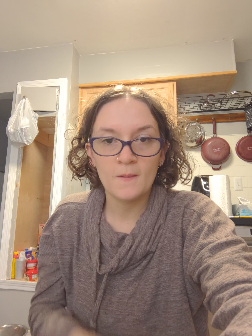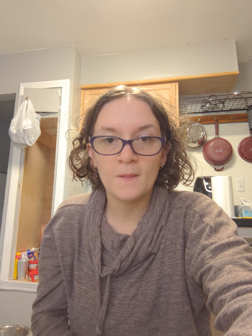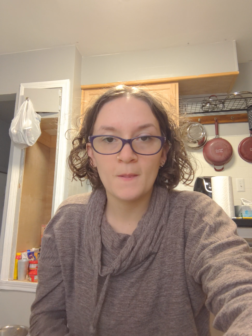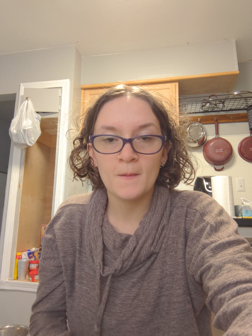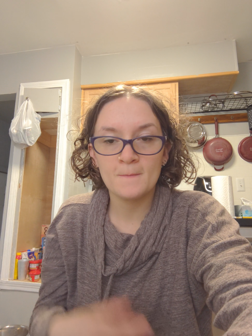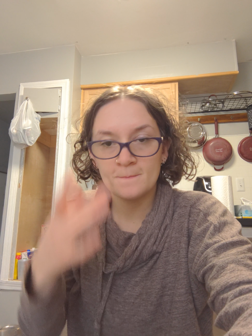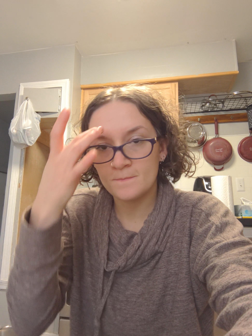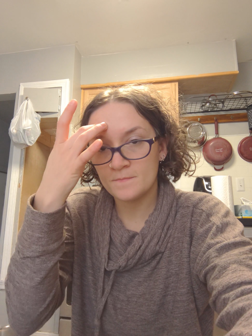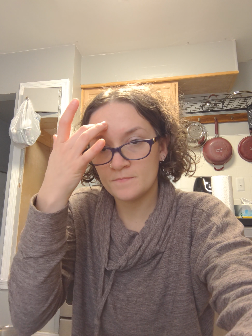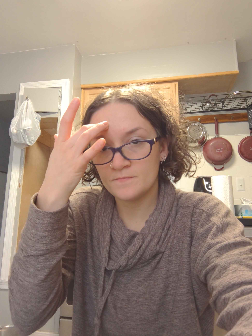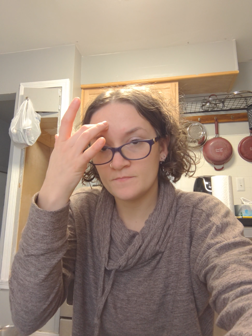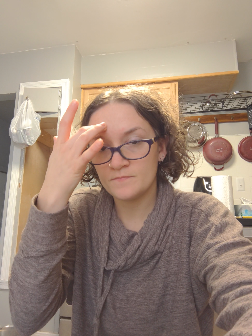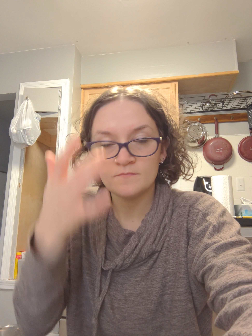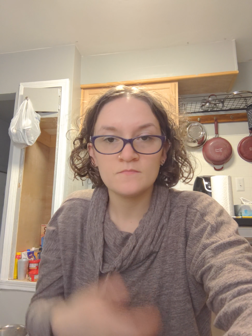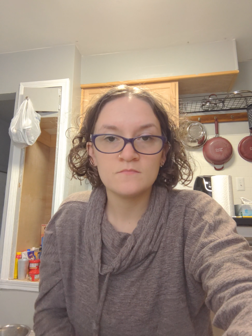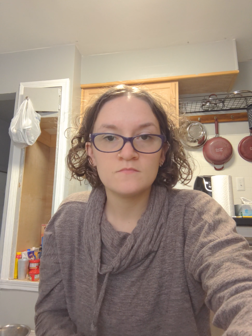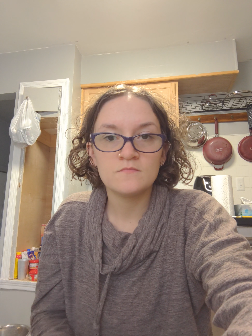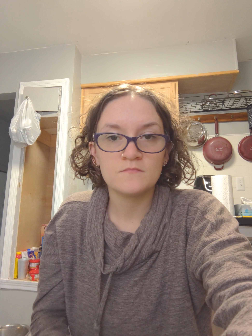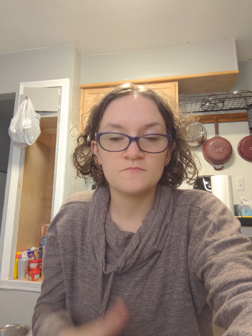sick